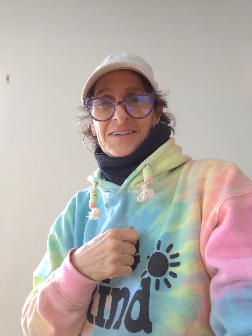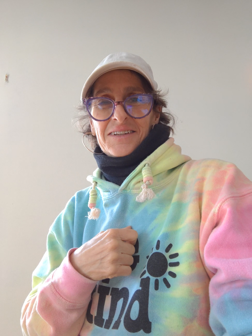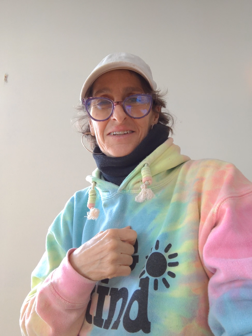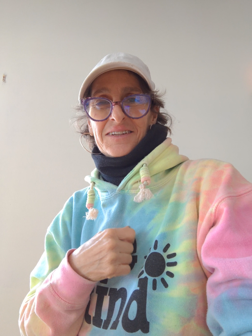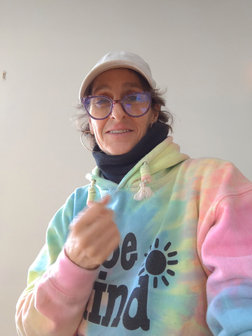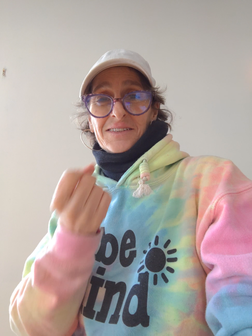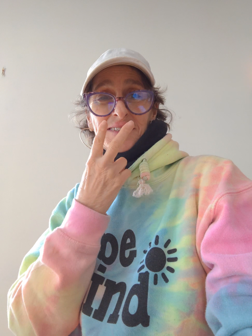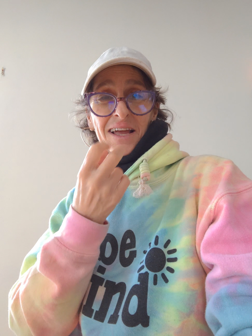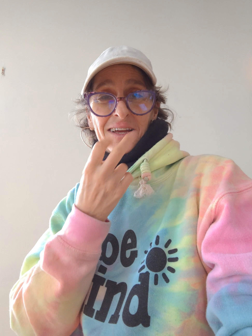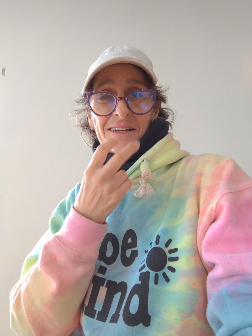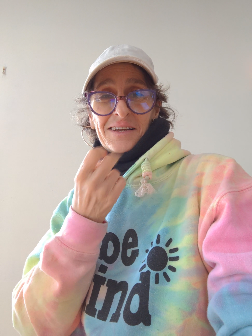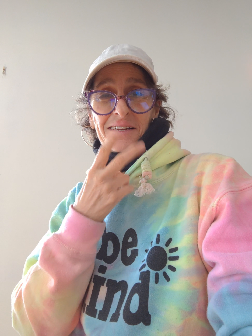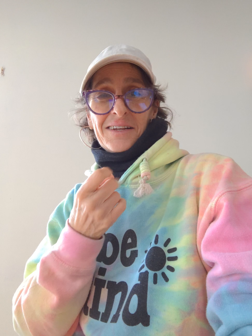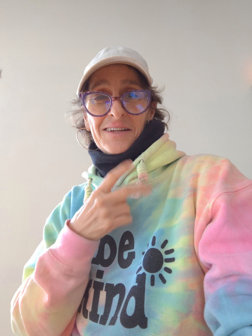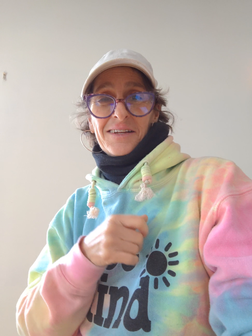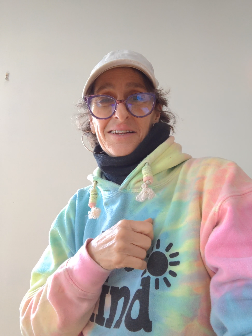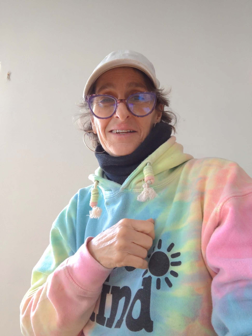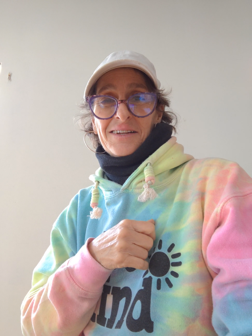snack